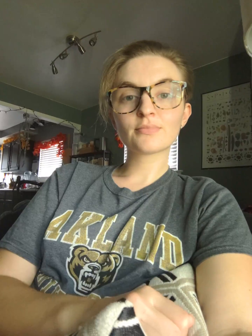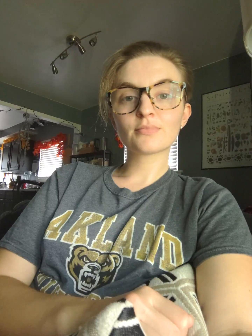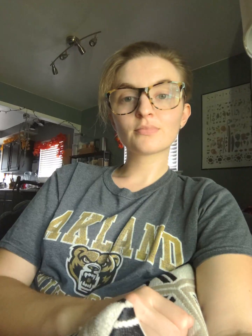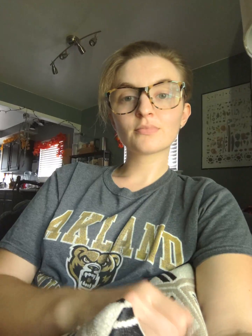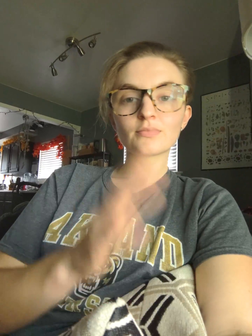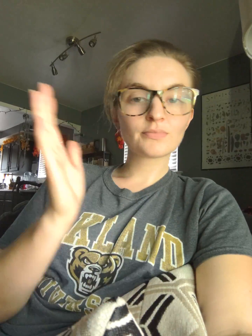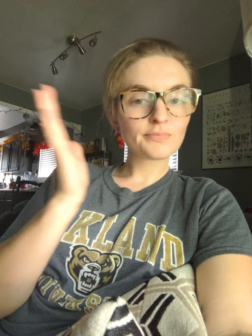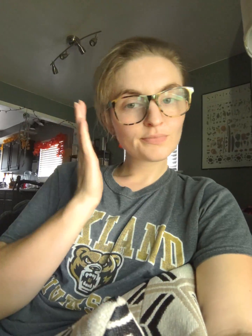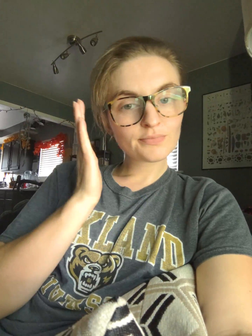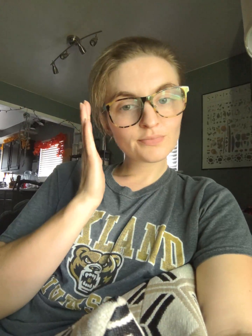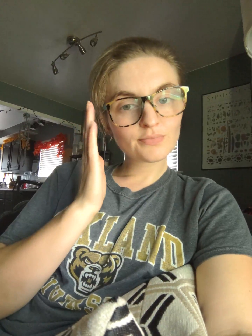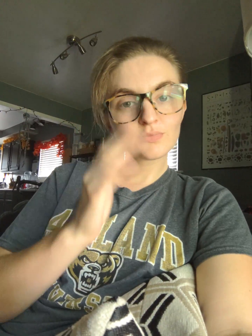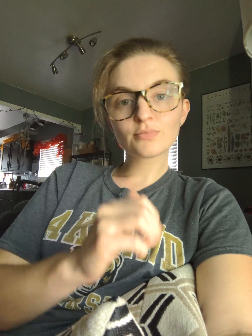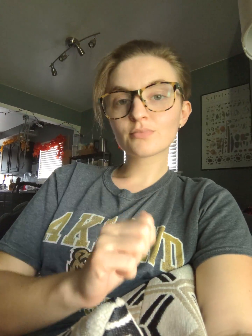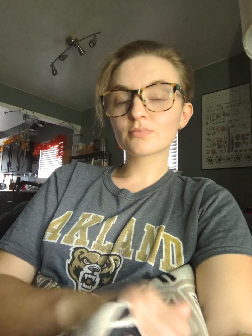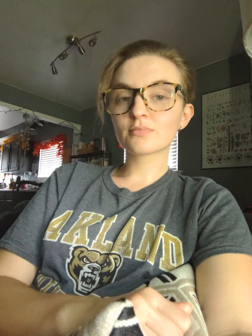pillow